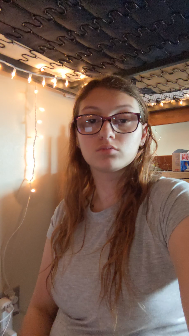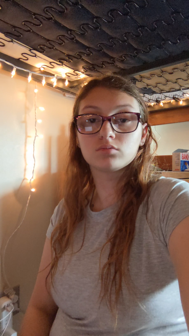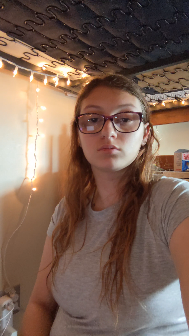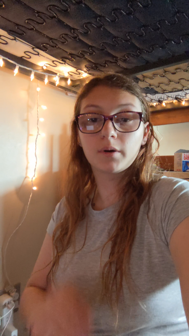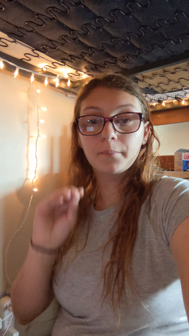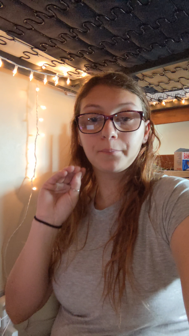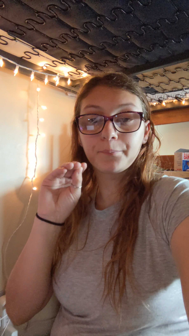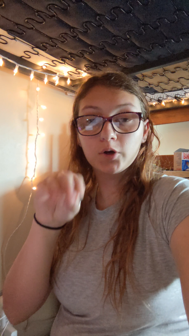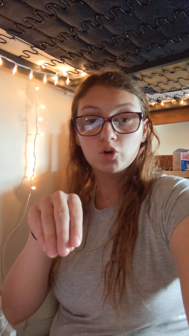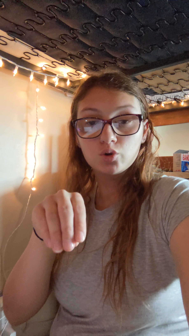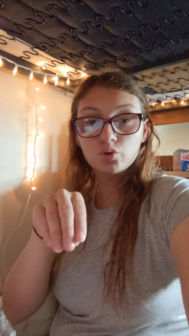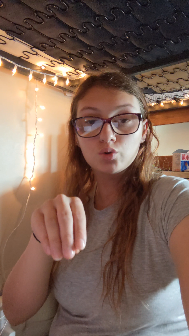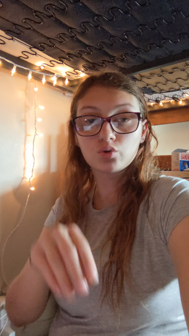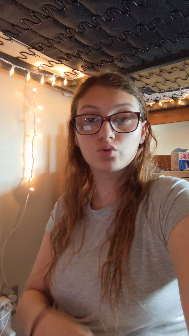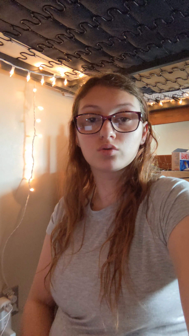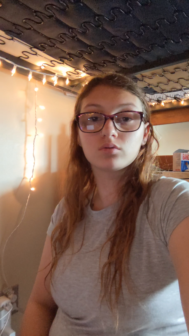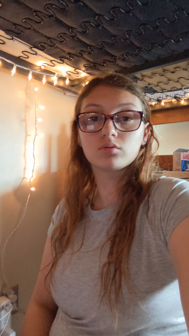put